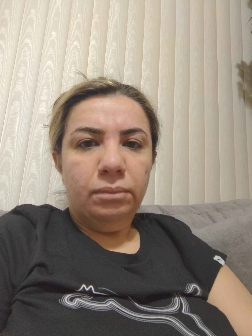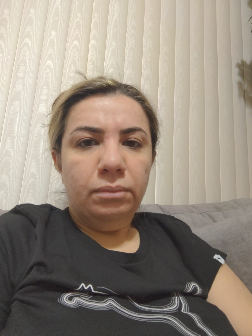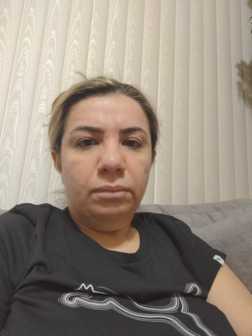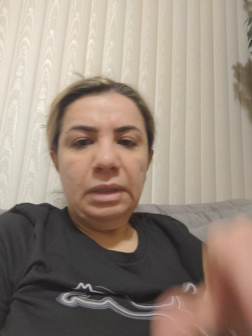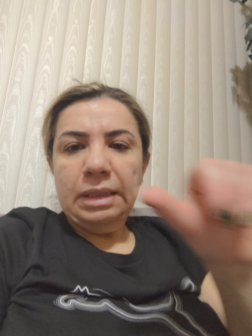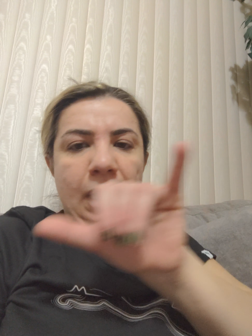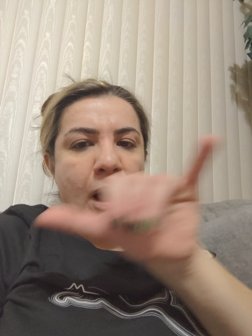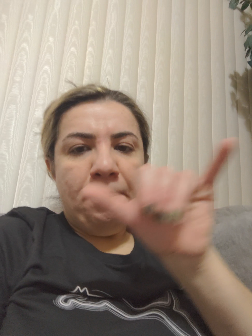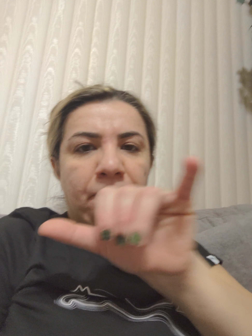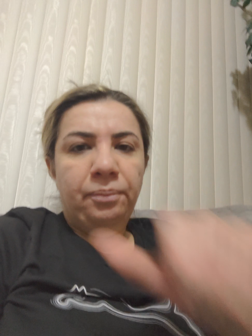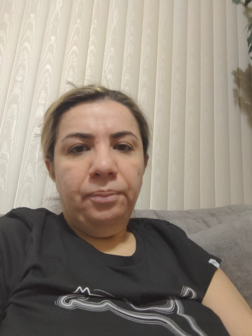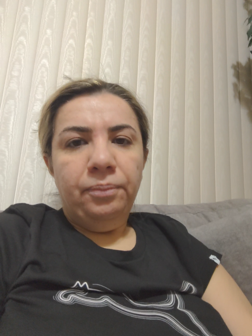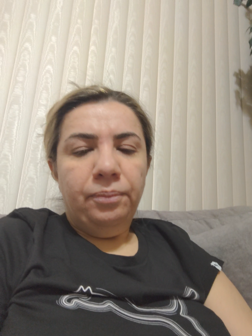same